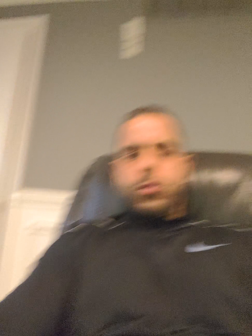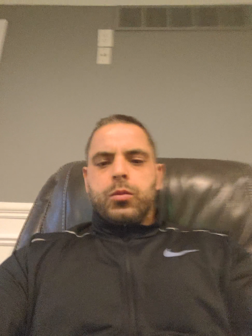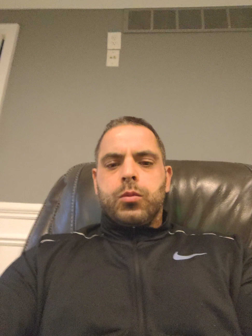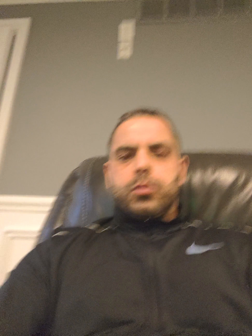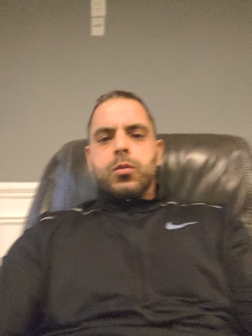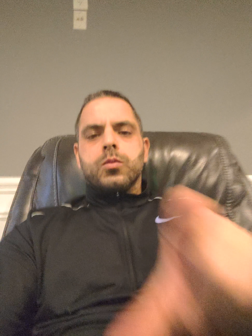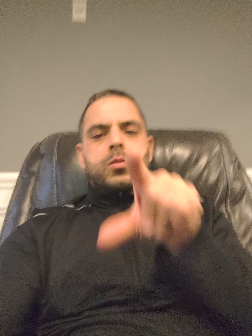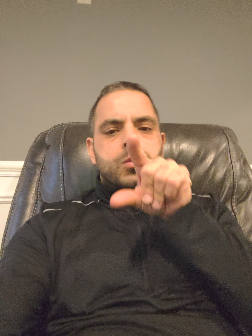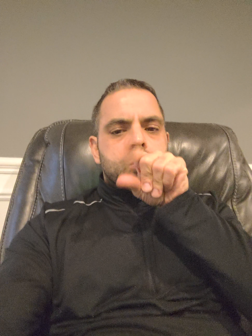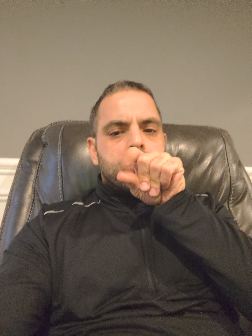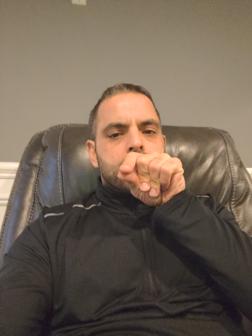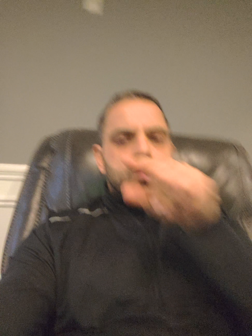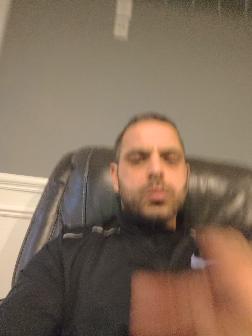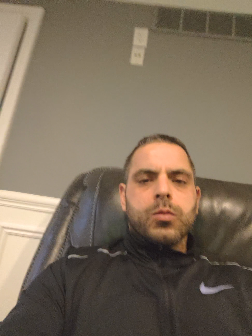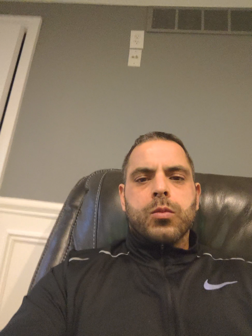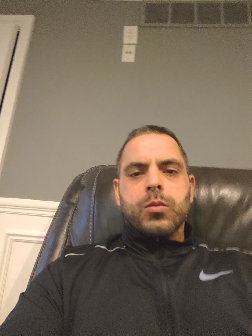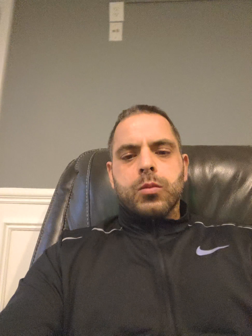goose